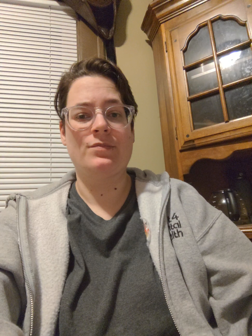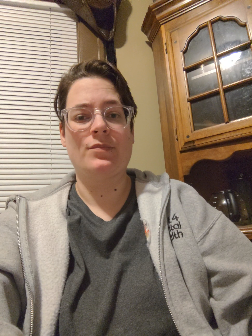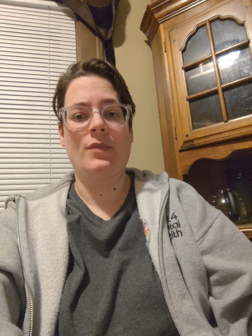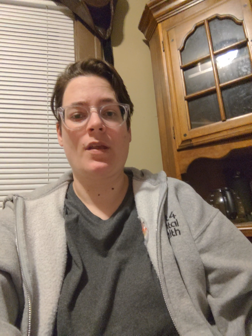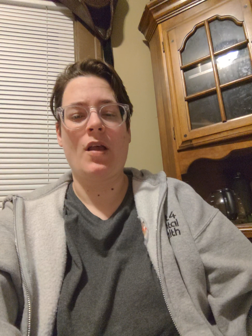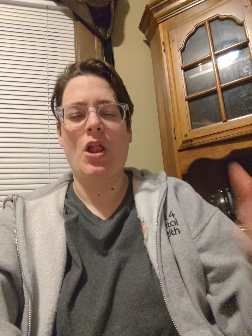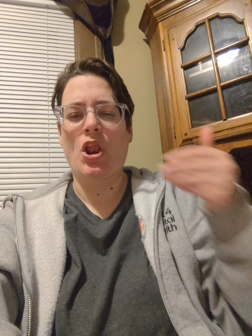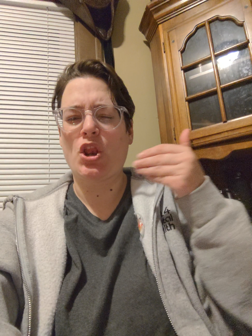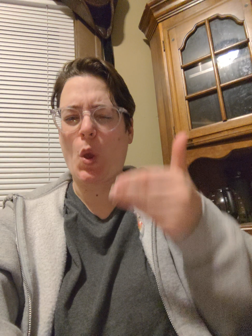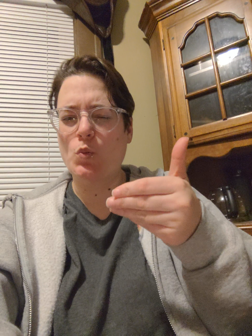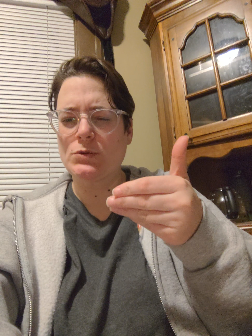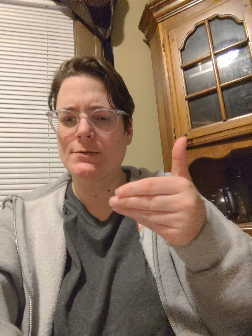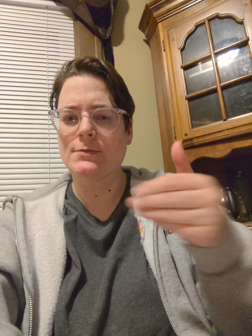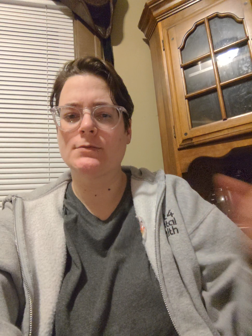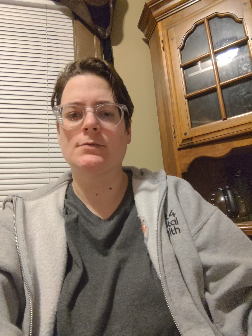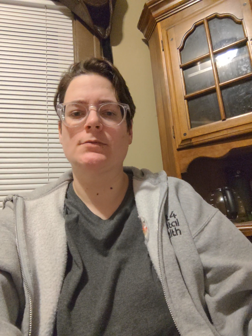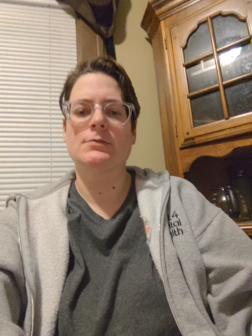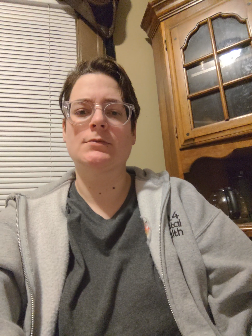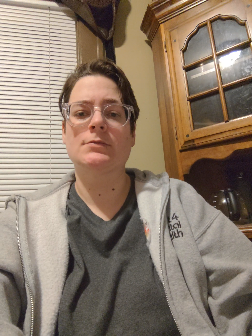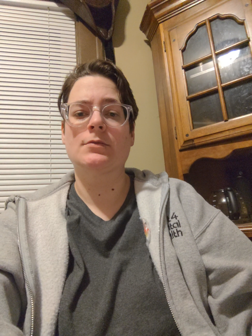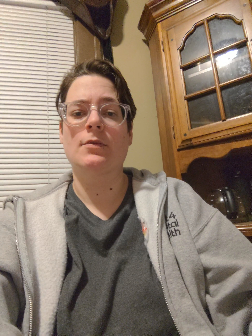close